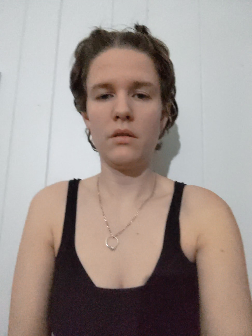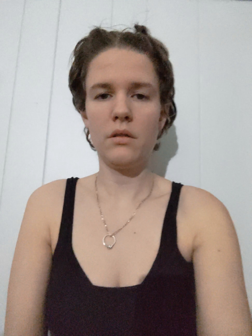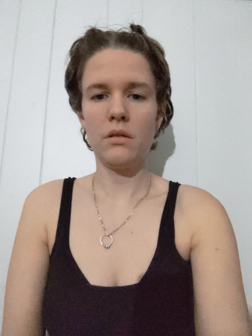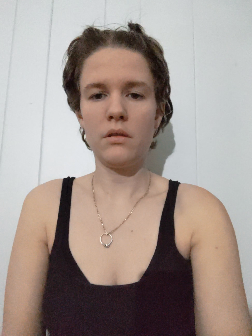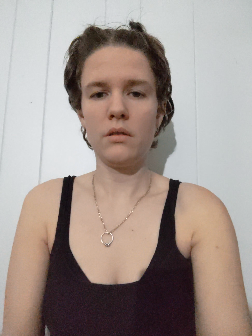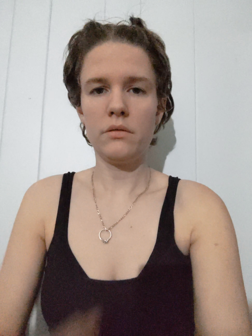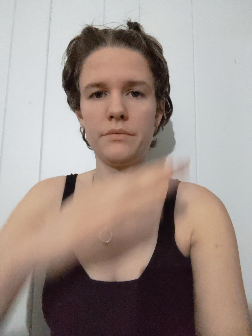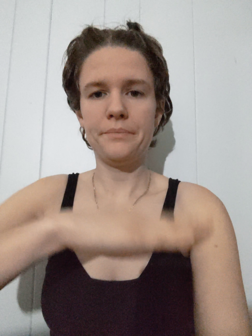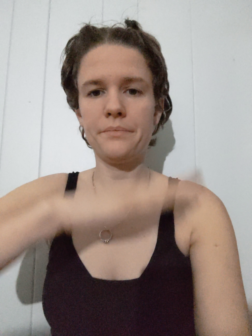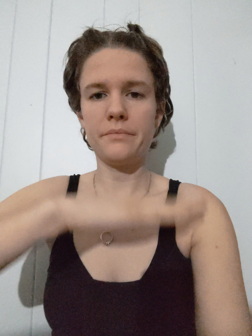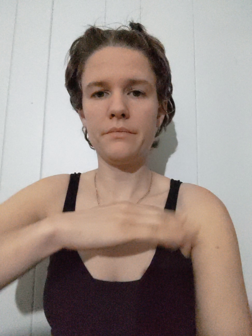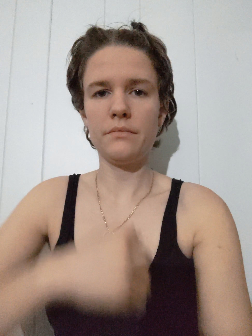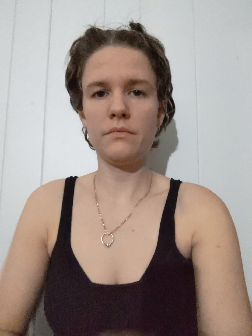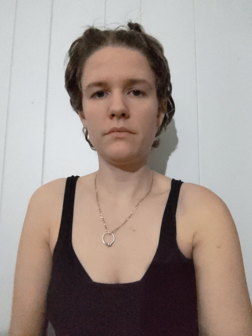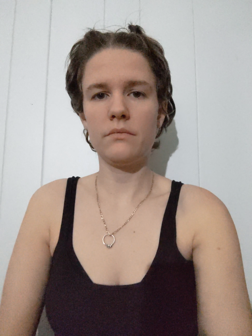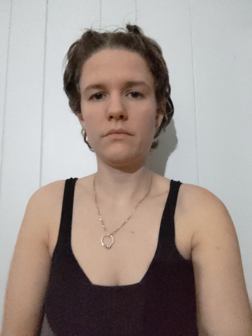table